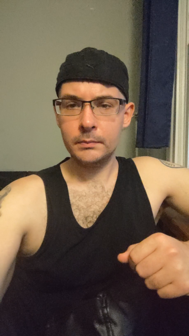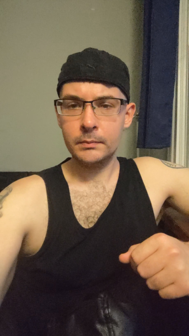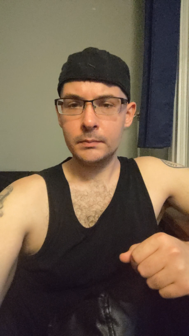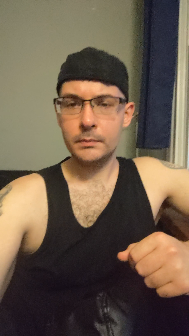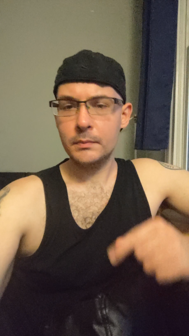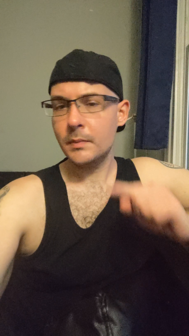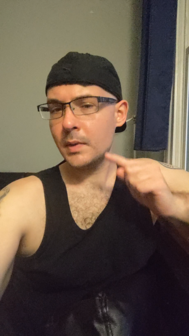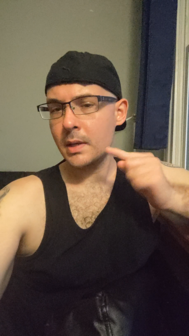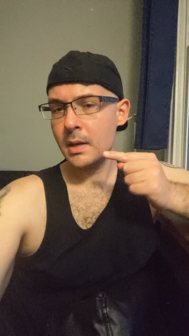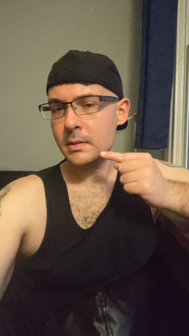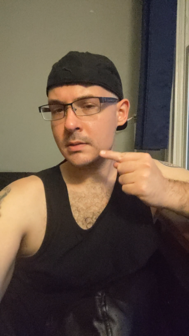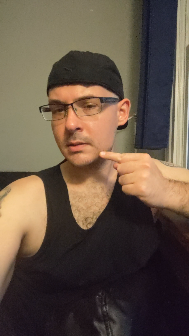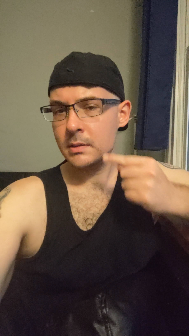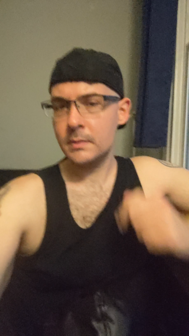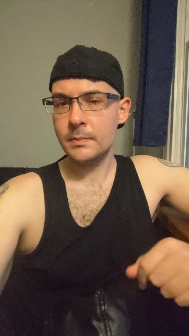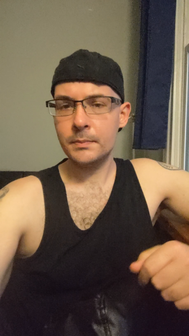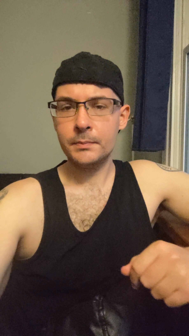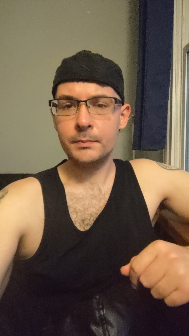candy